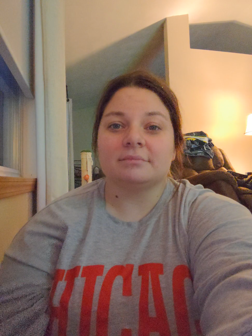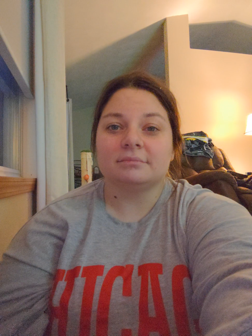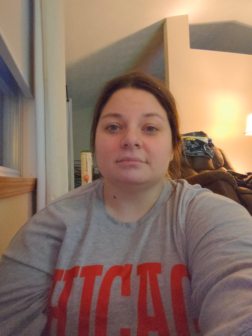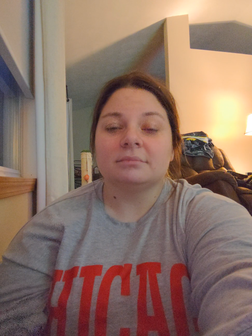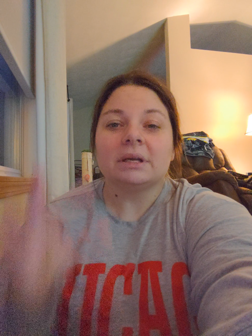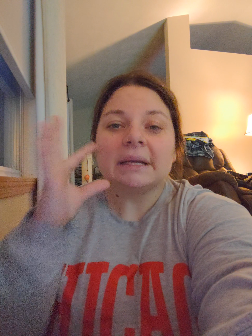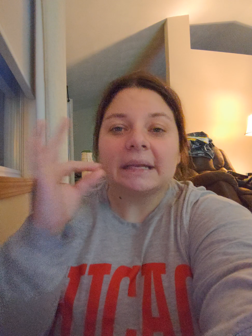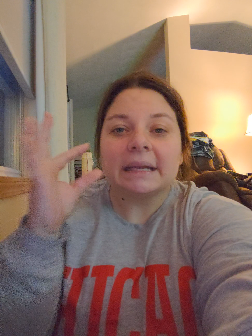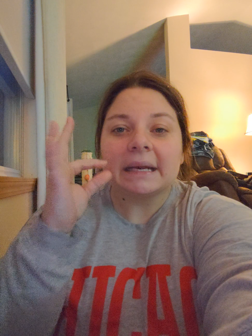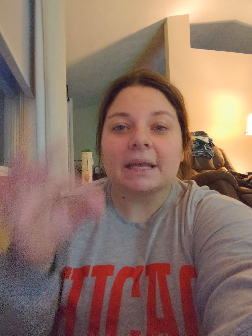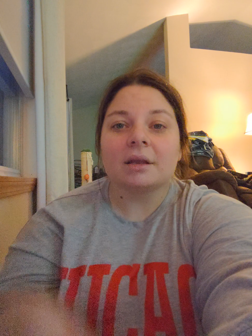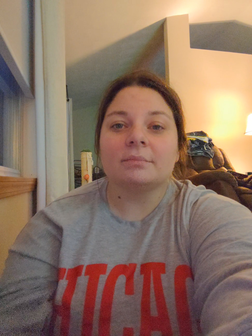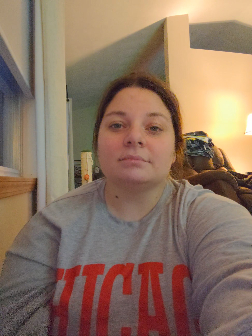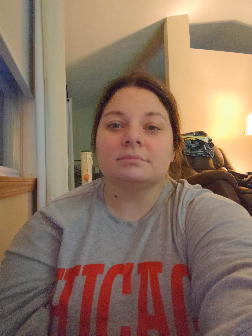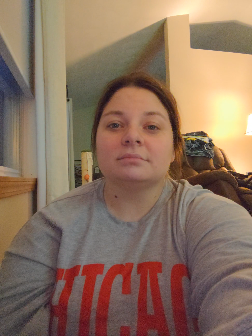kitty